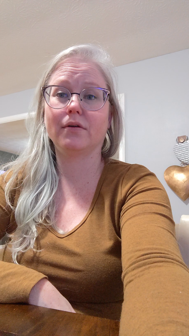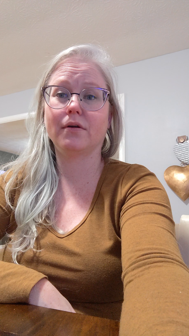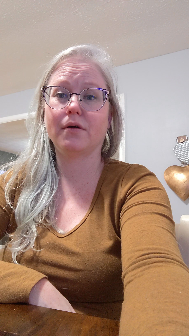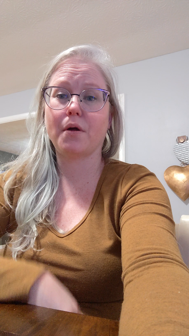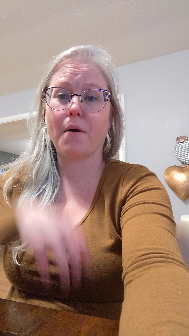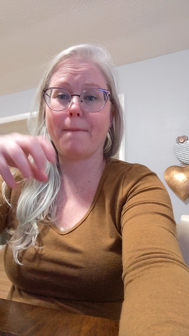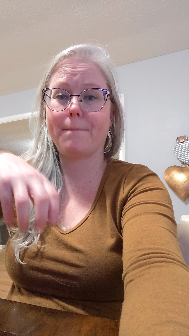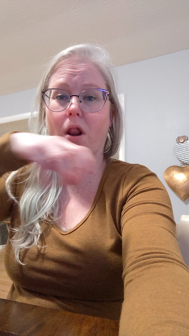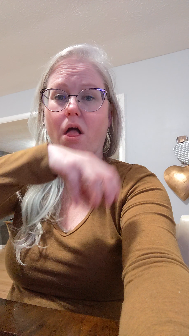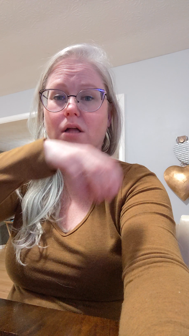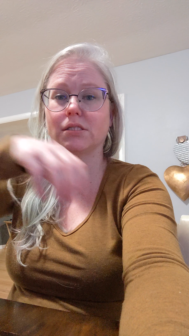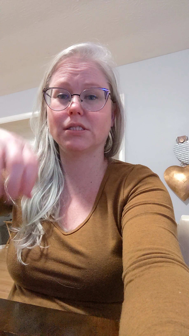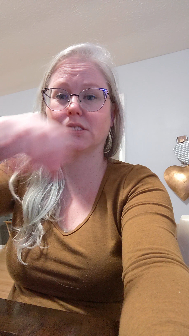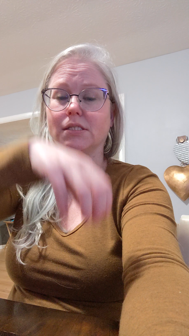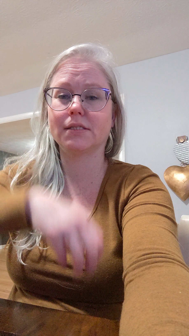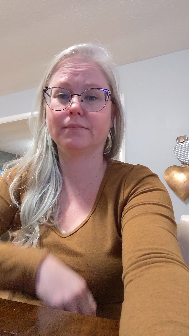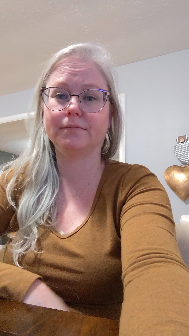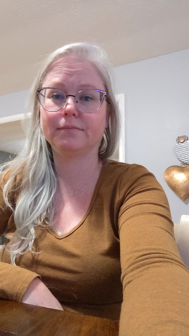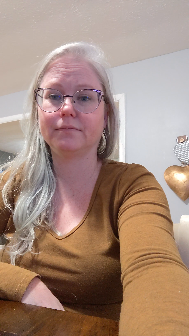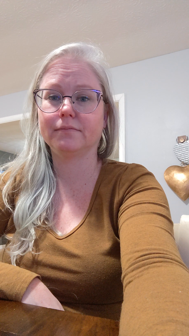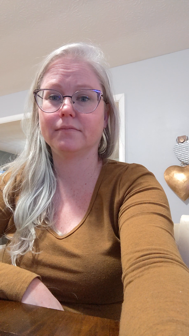block